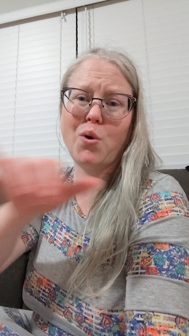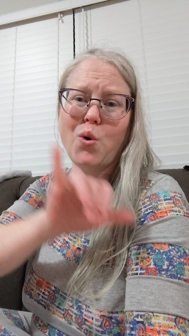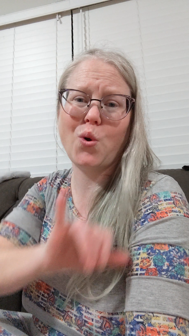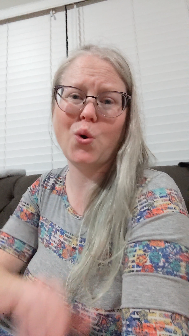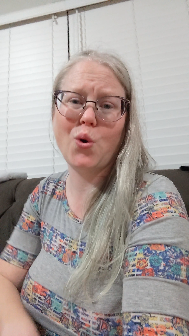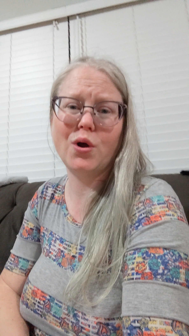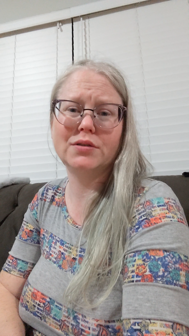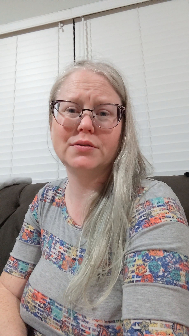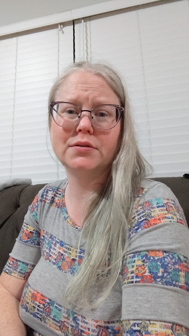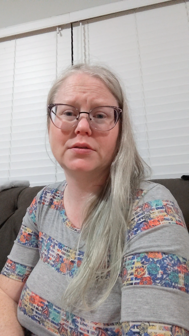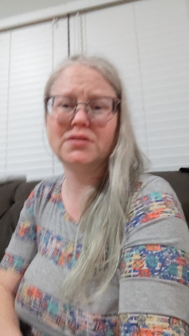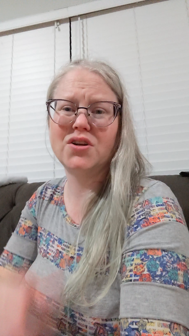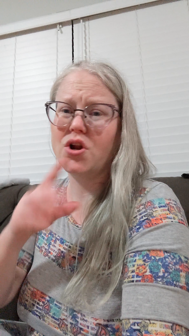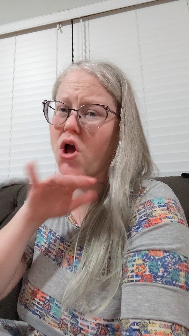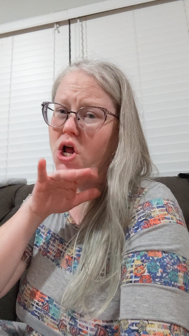naughty